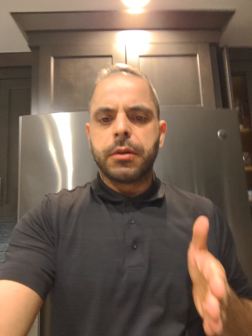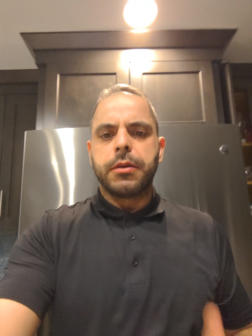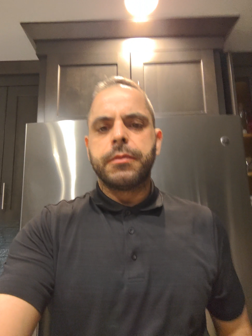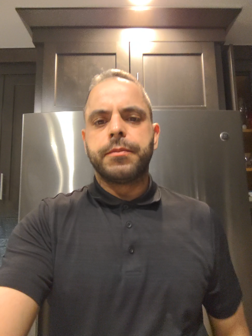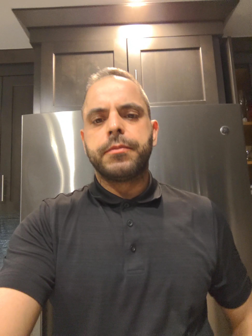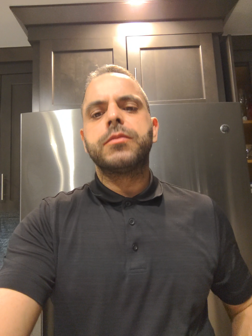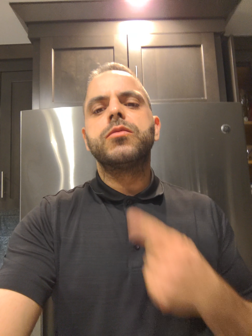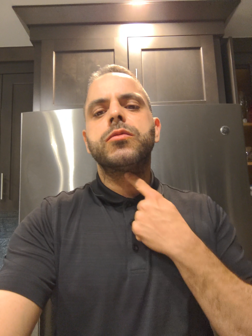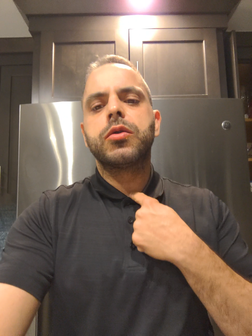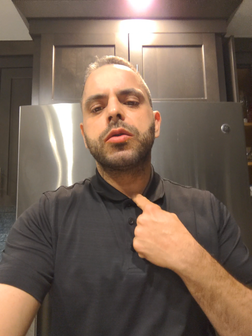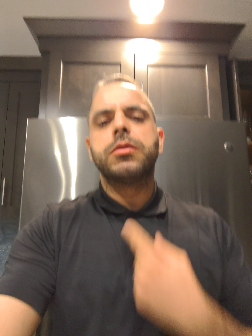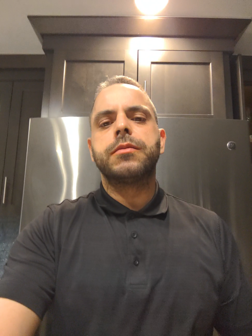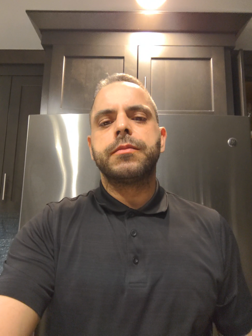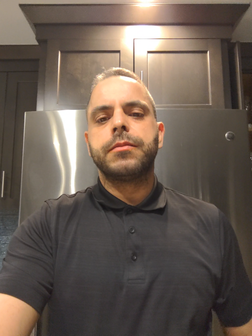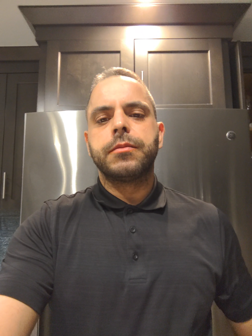thirsty